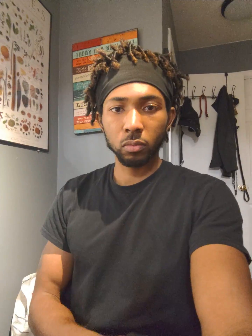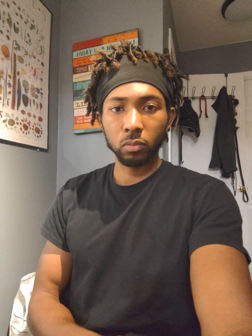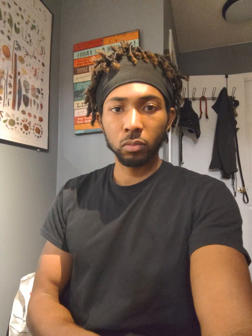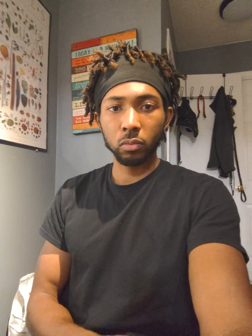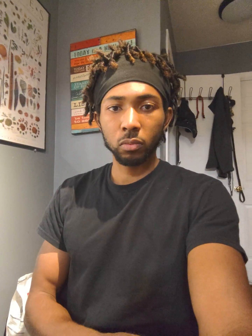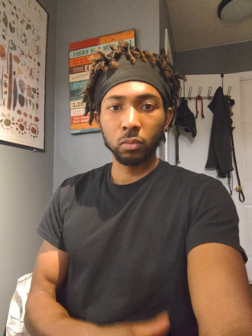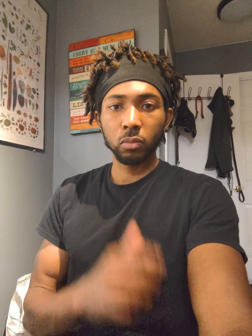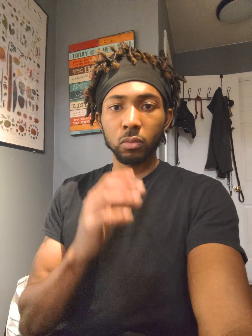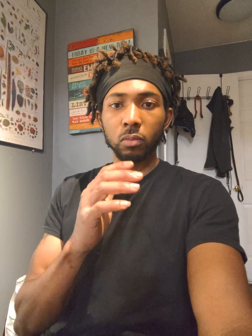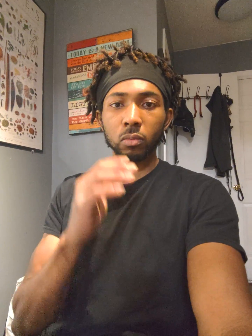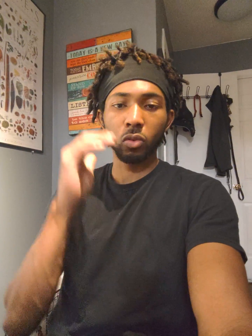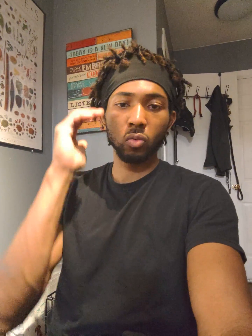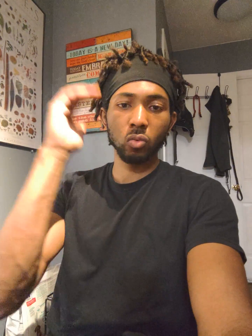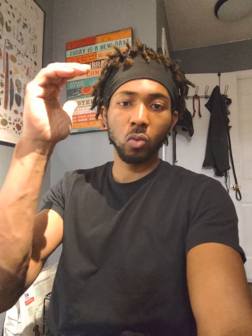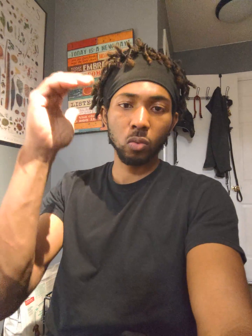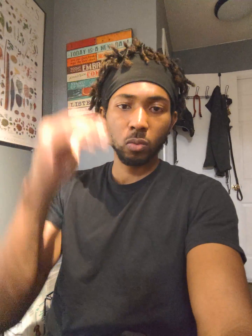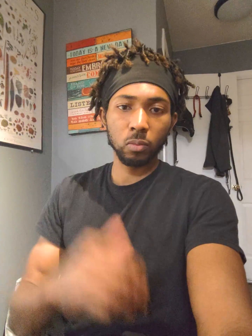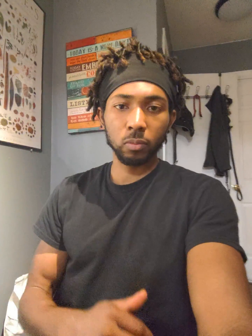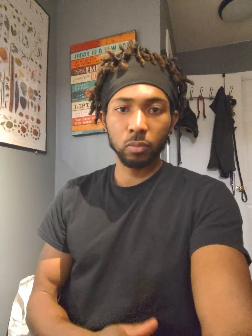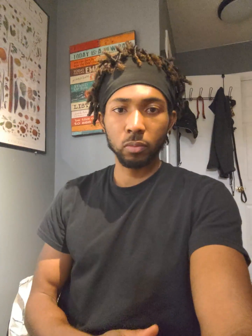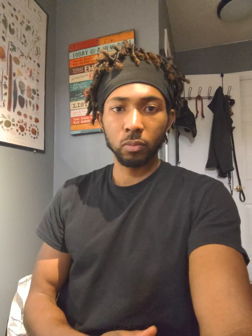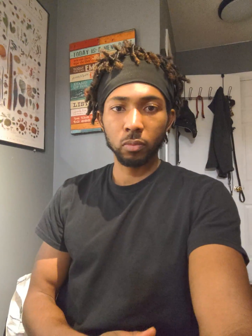big